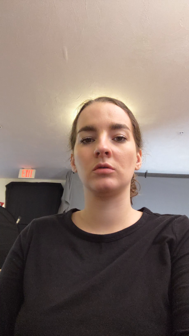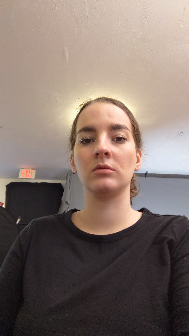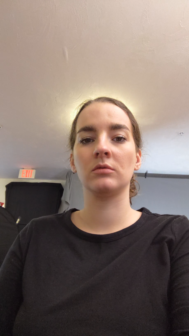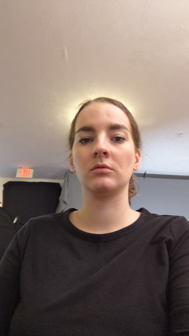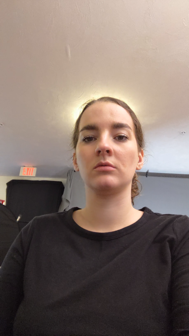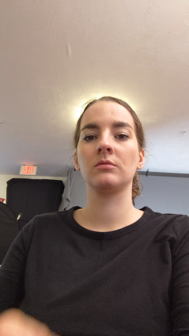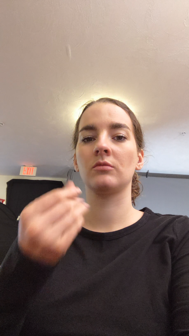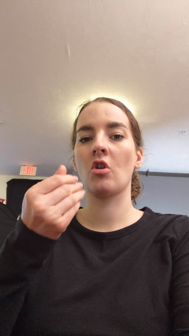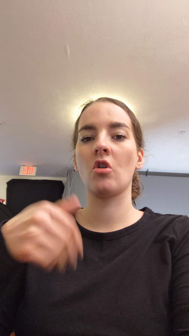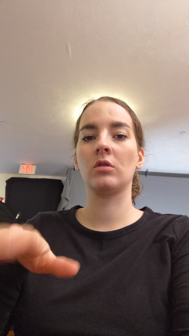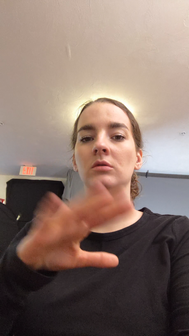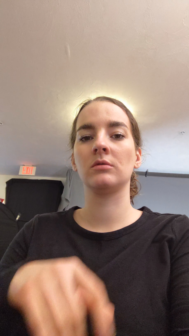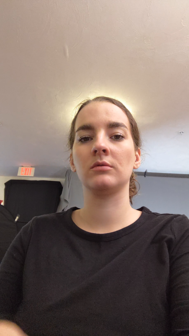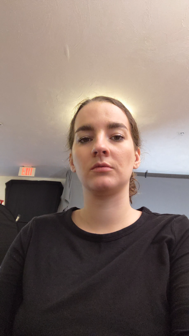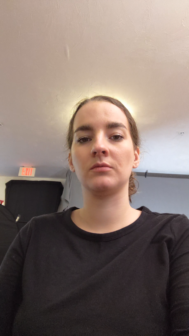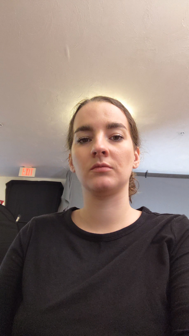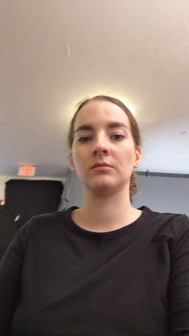garden